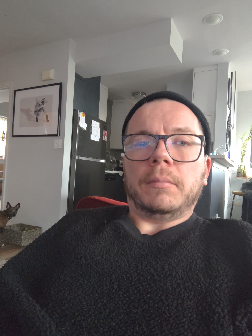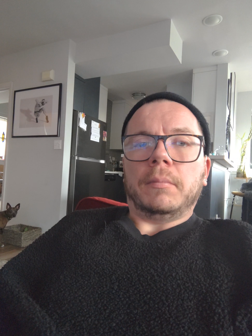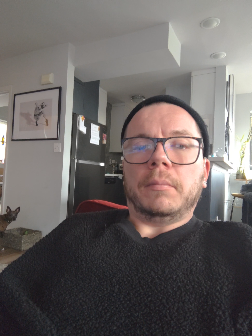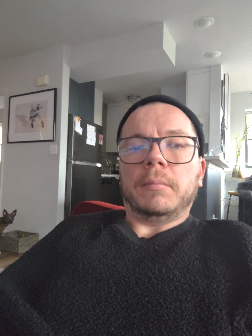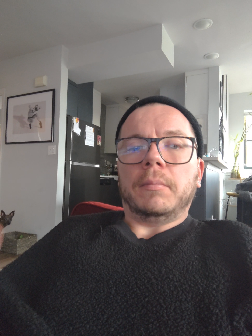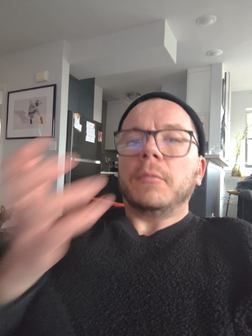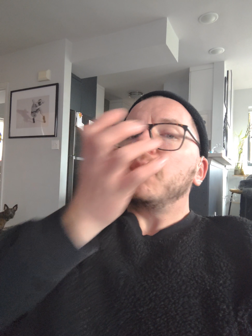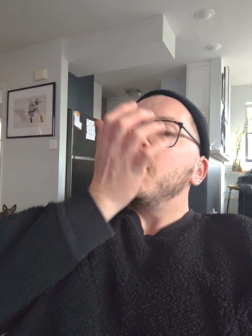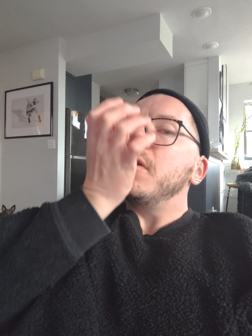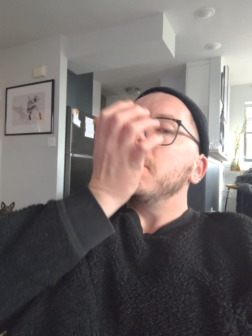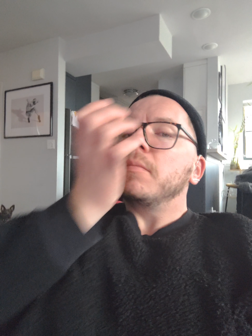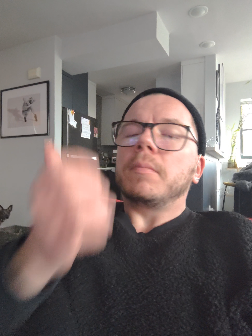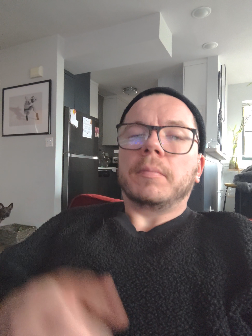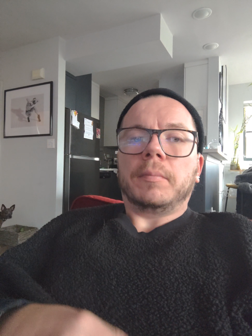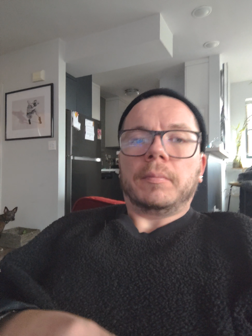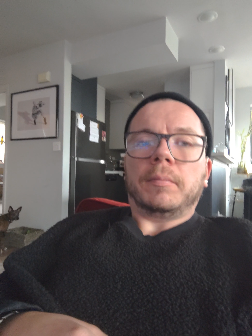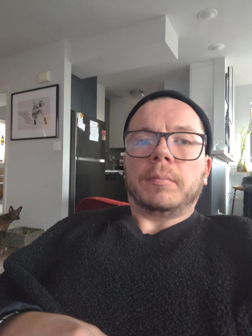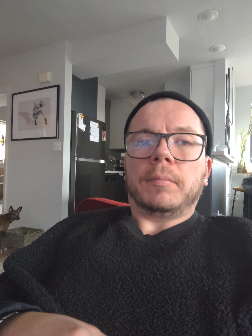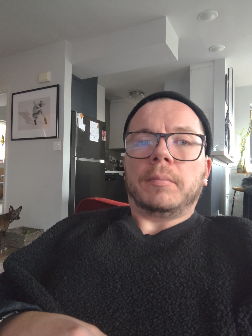grass